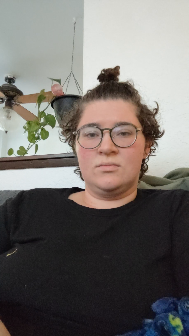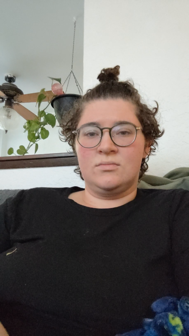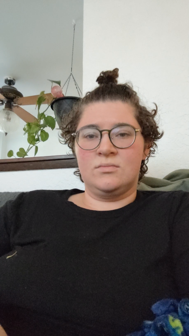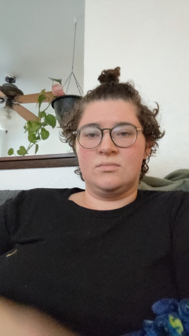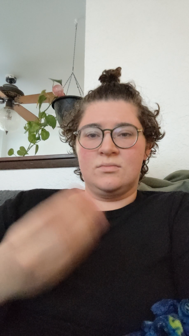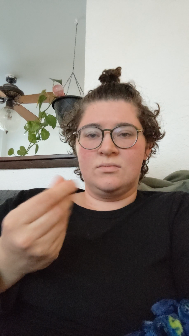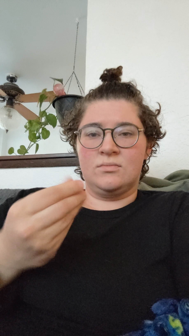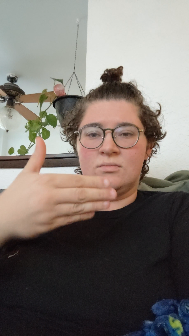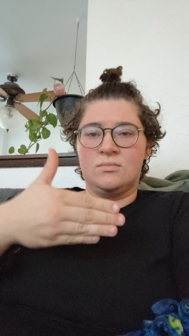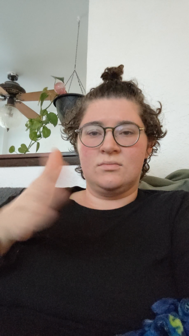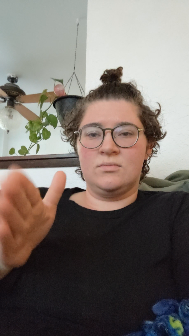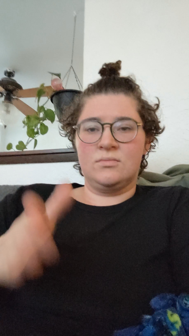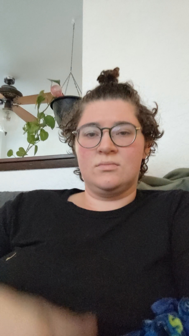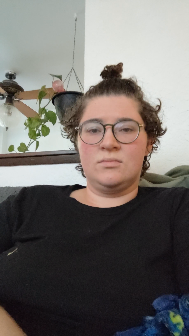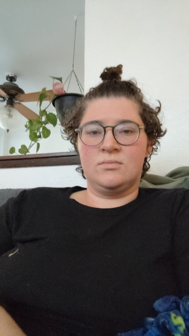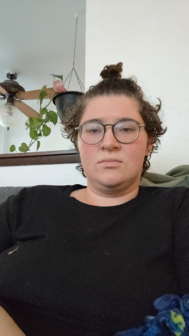sandbox